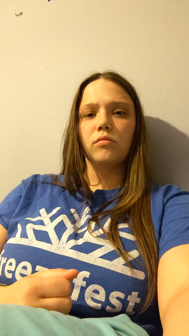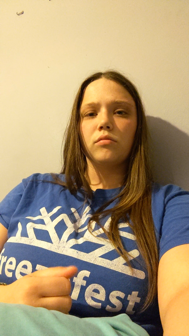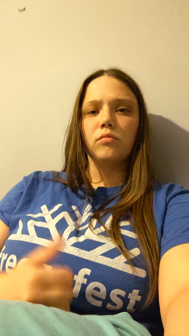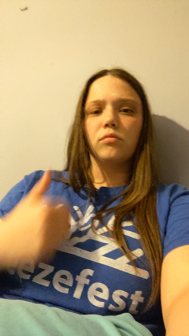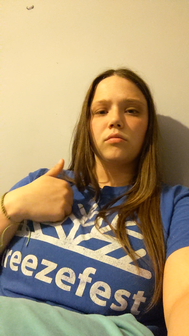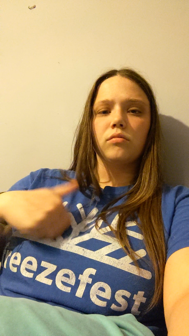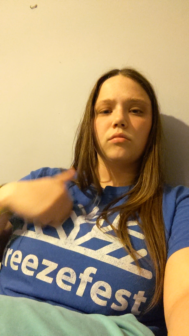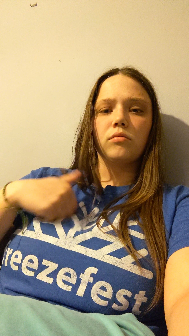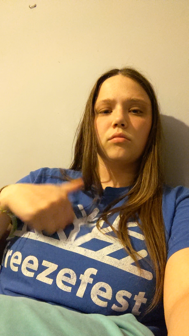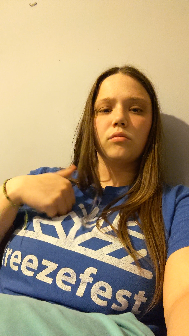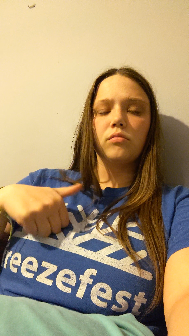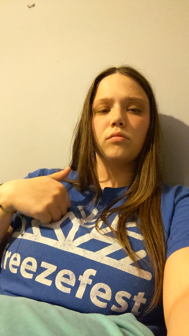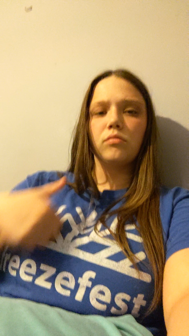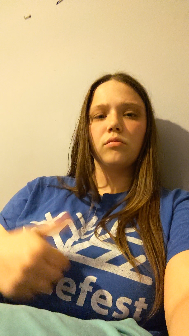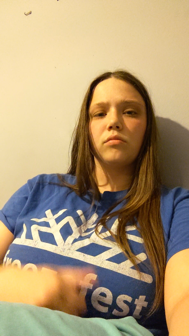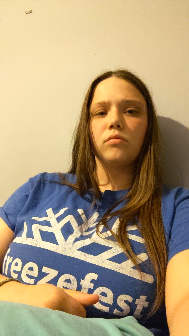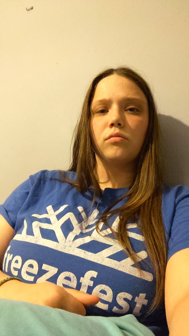bathtub